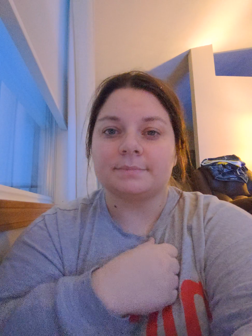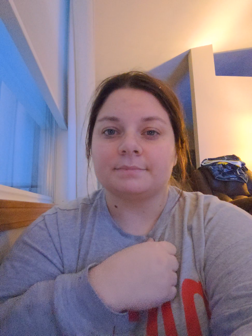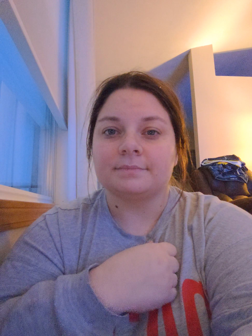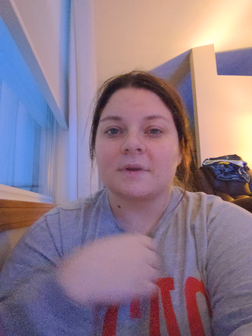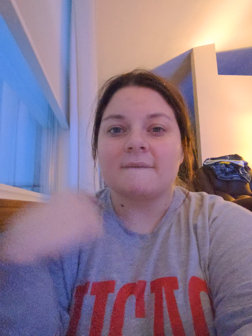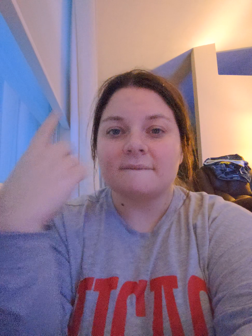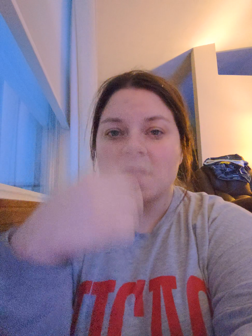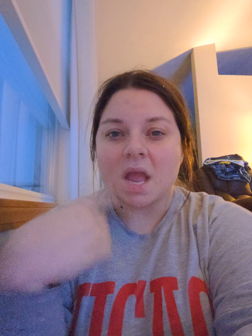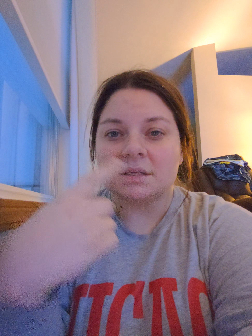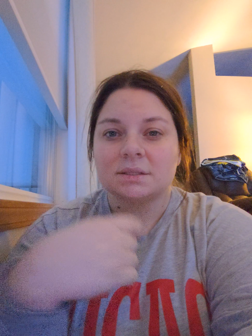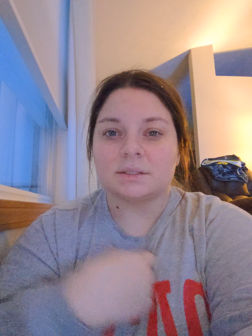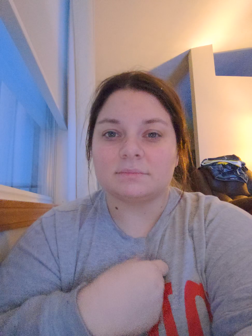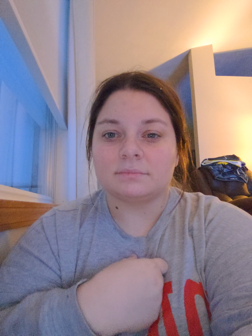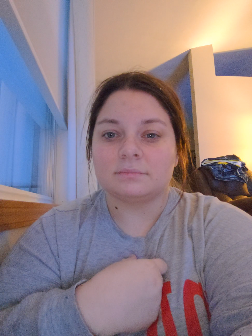face